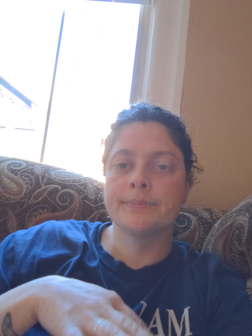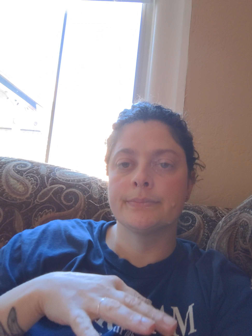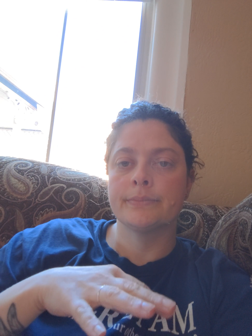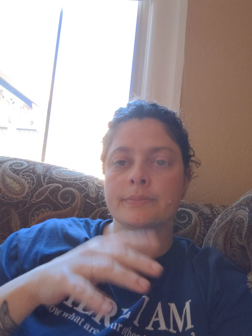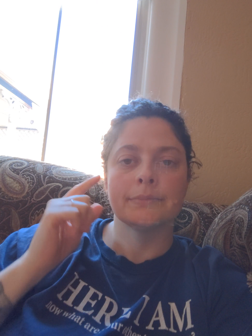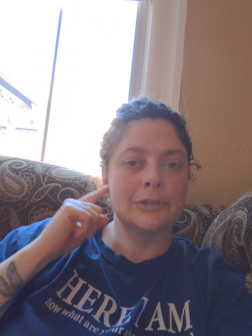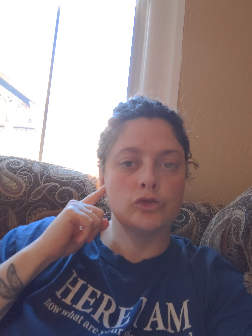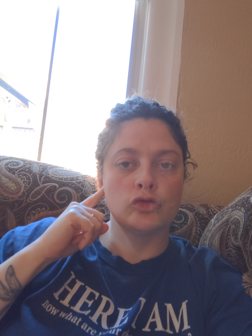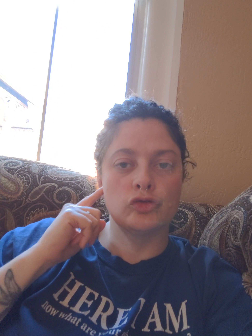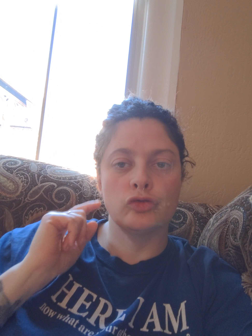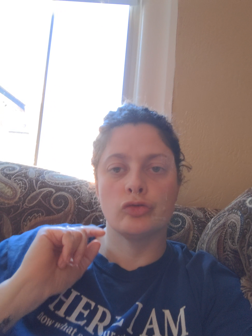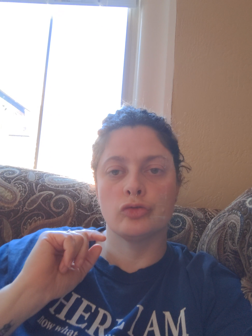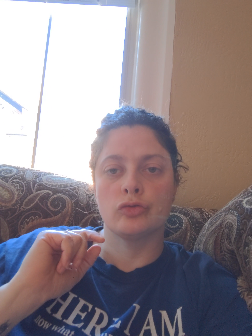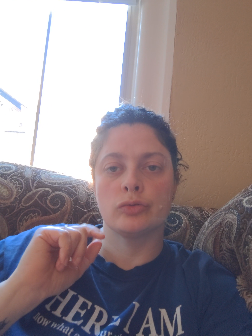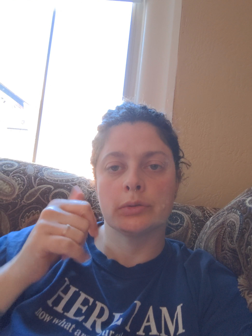hear